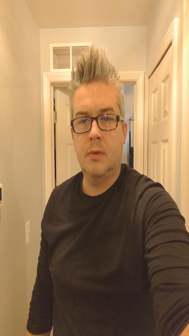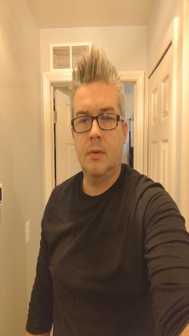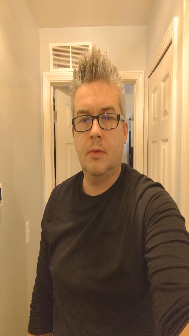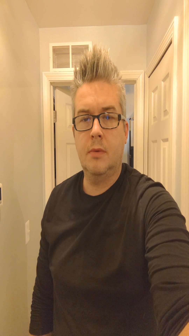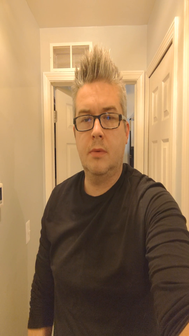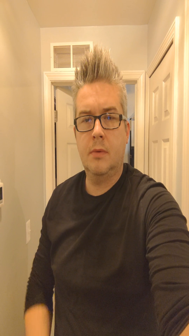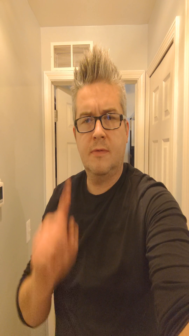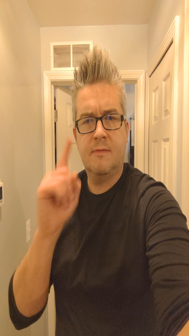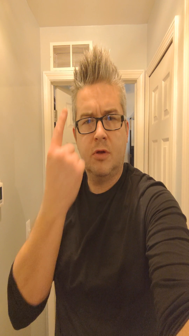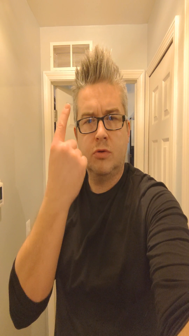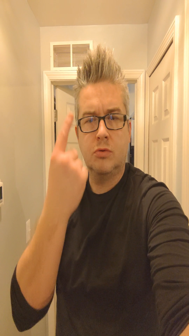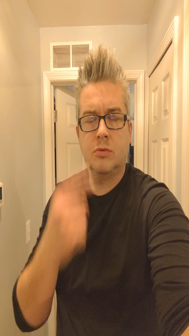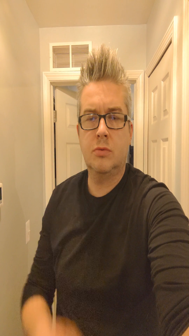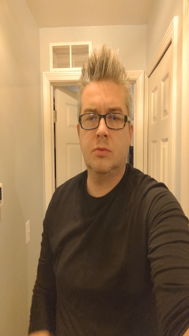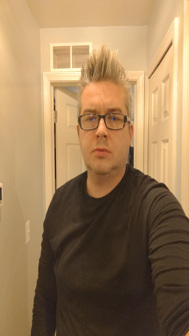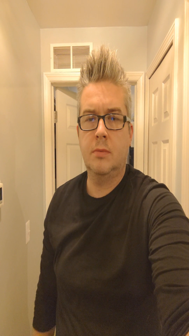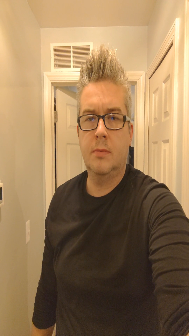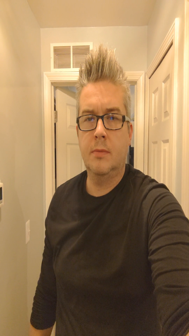first